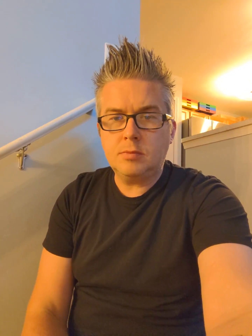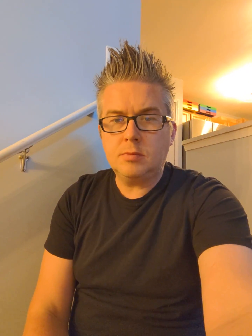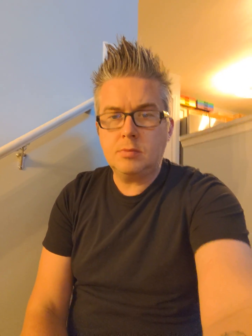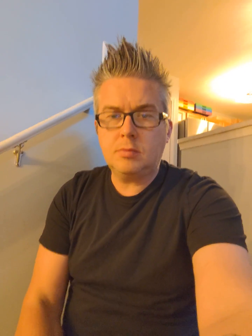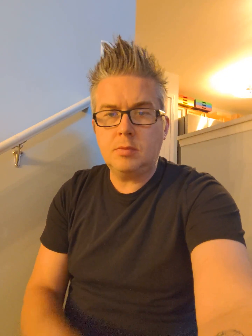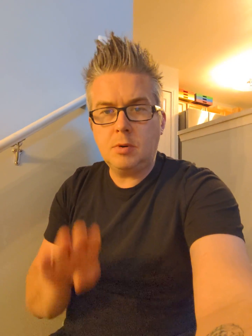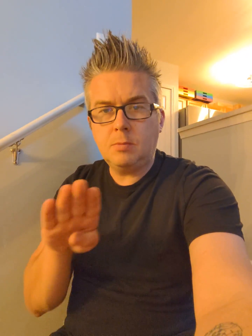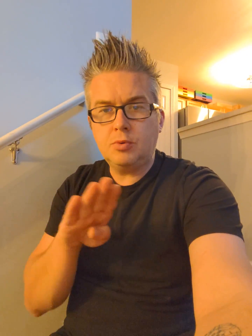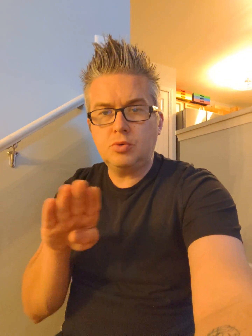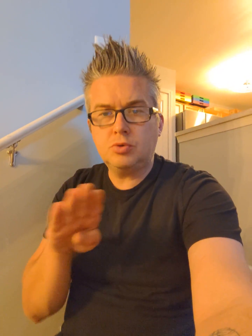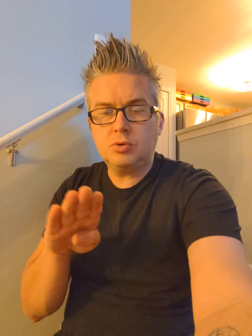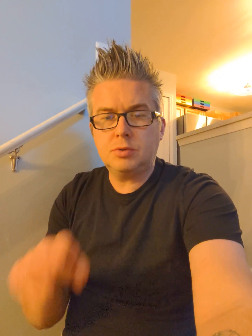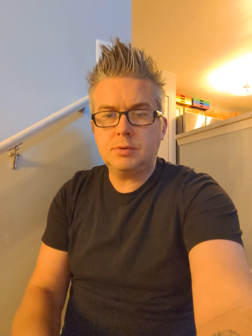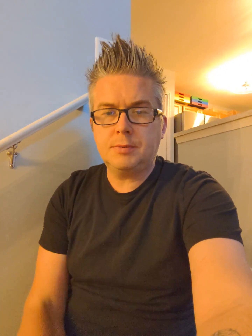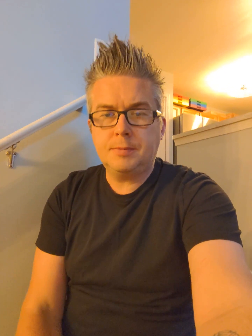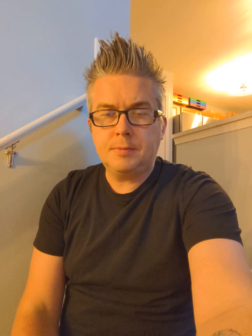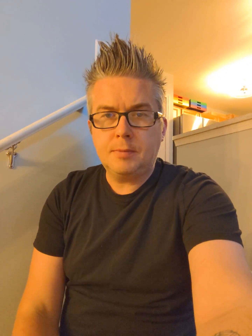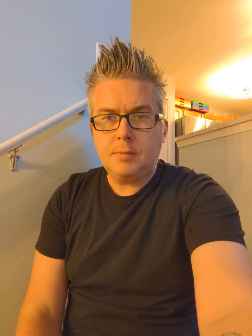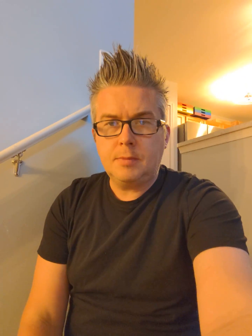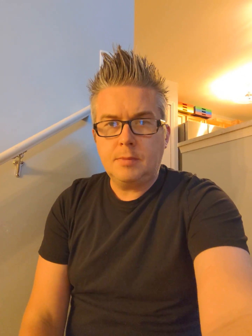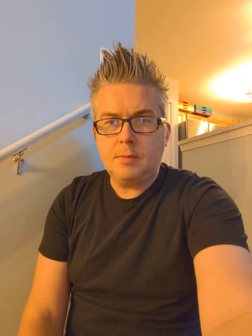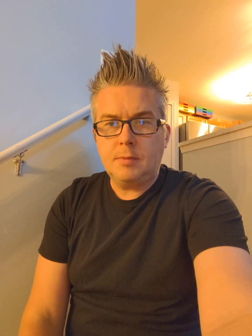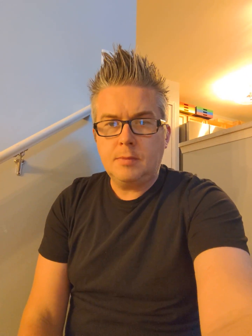boots